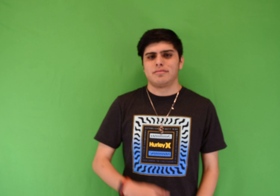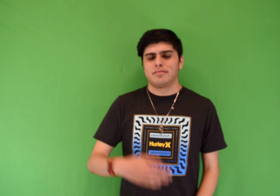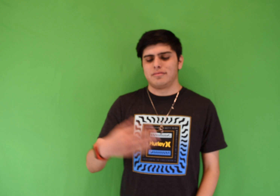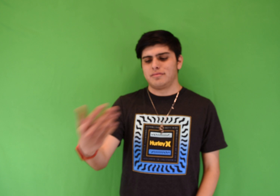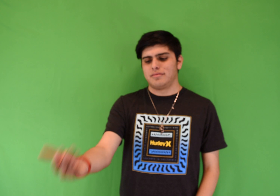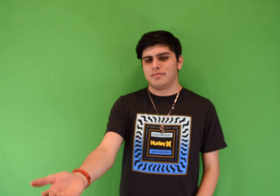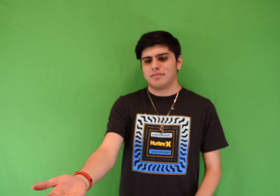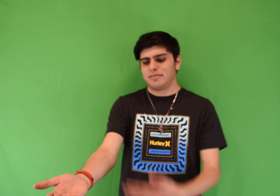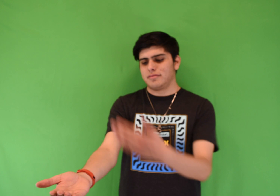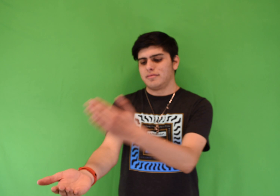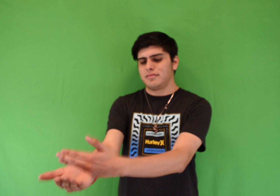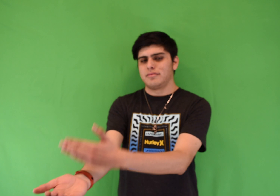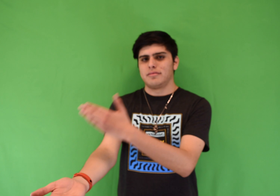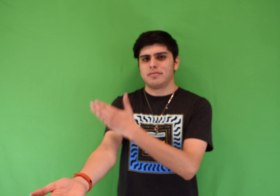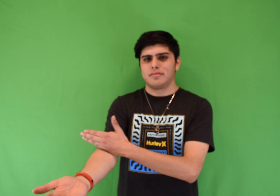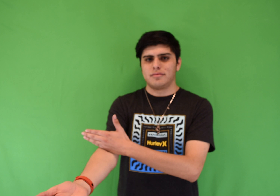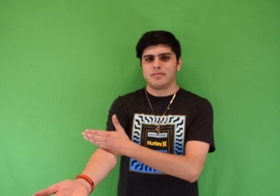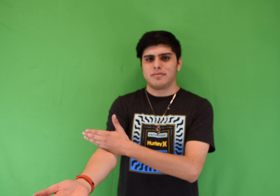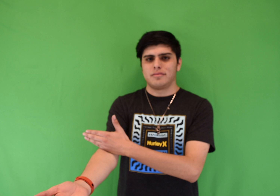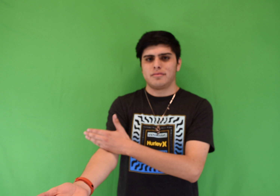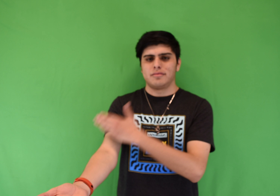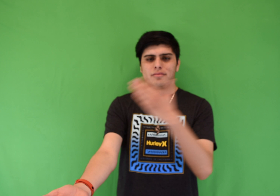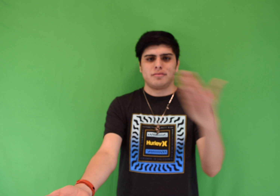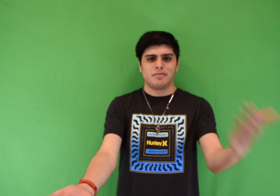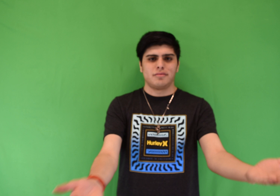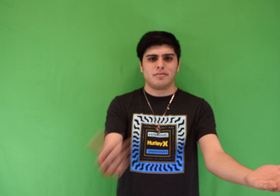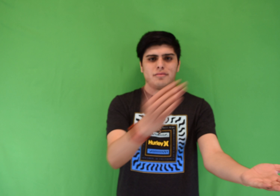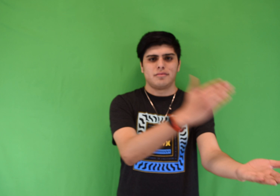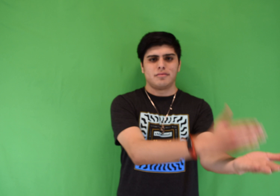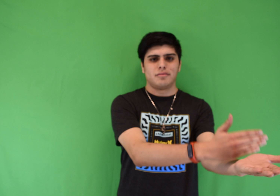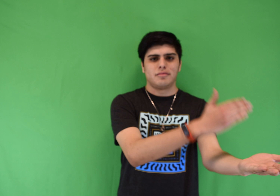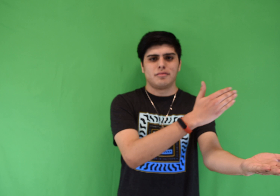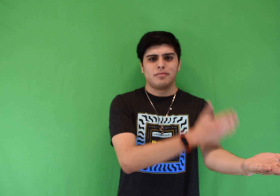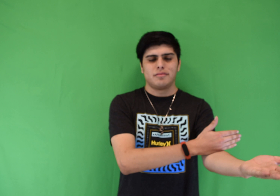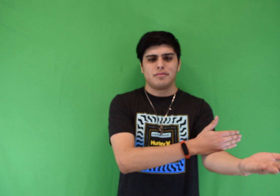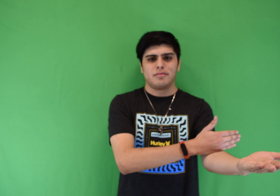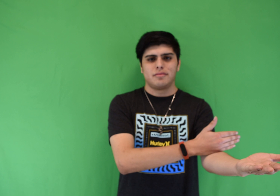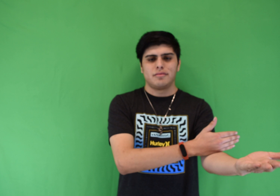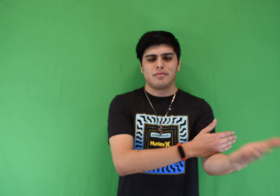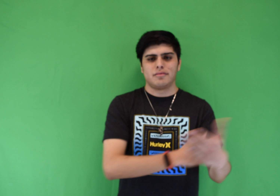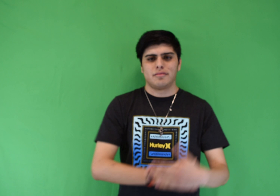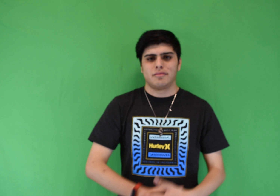articulaciones